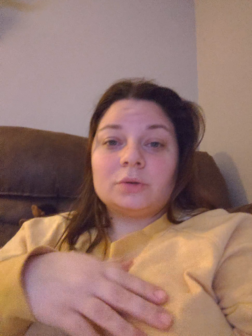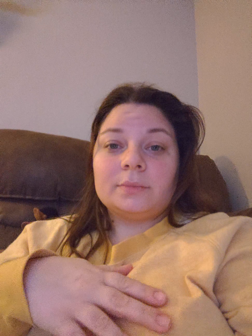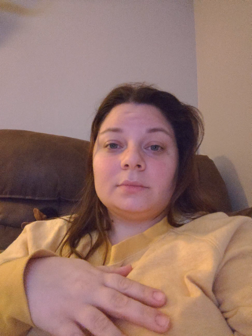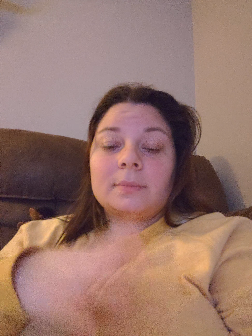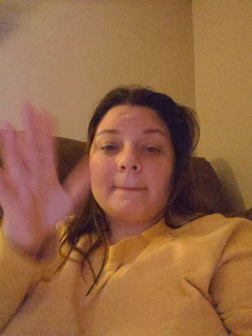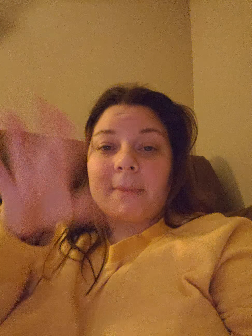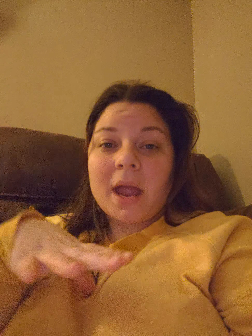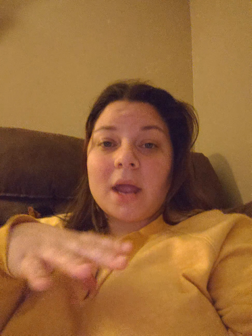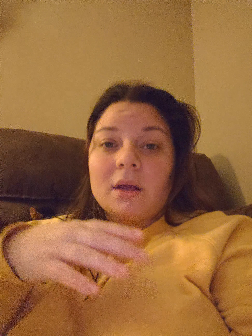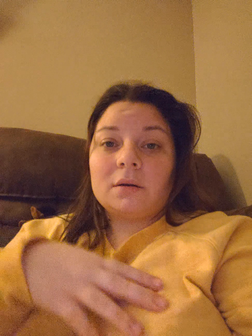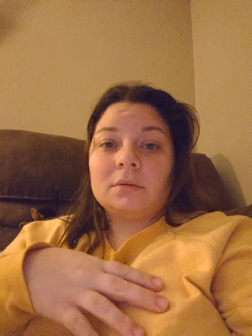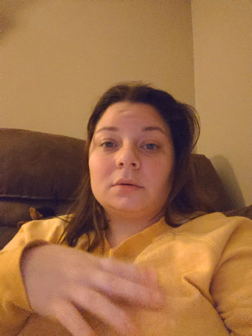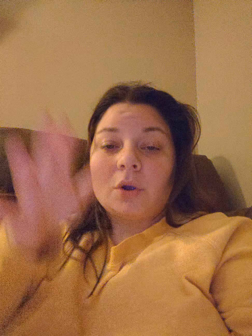man